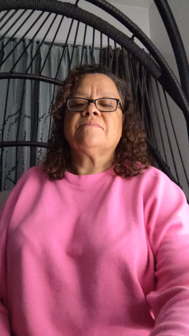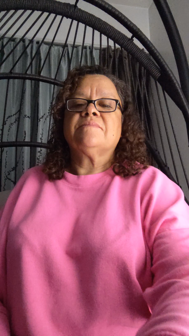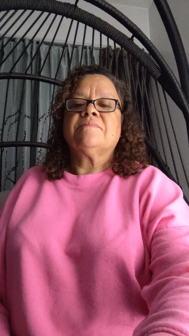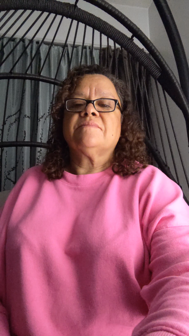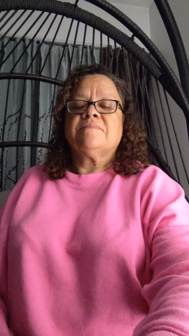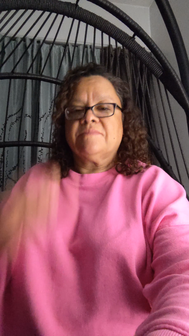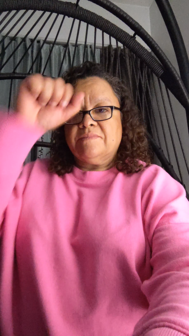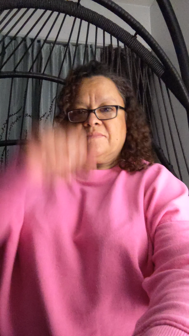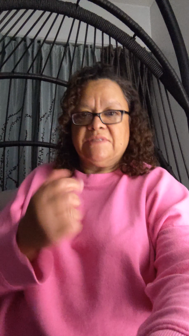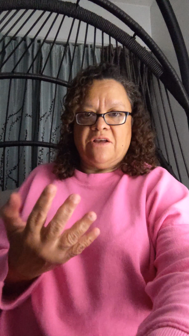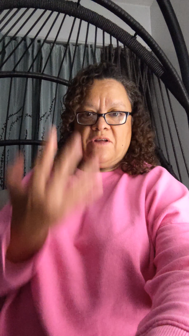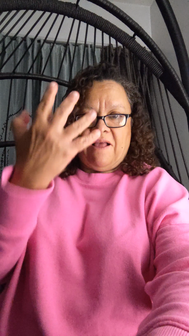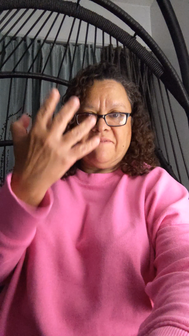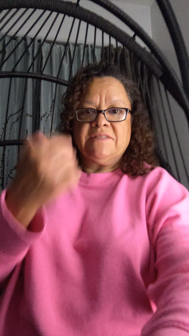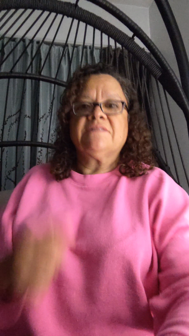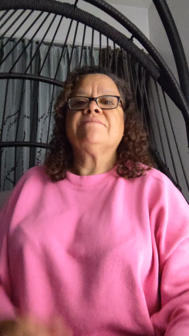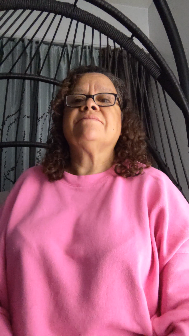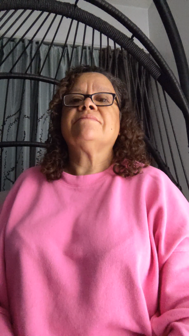gloves